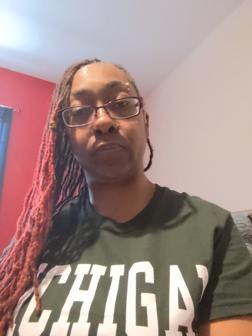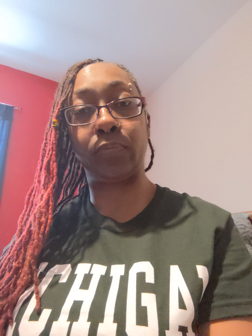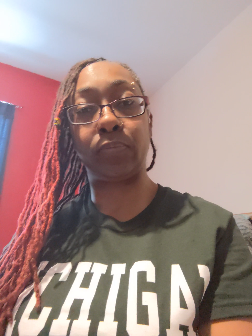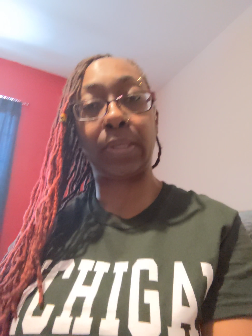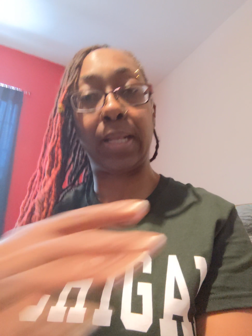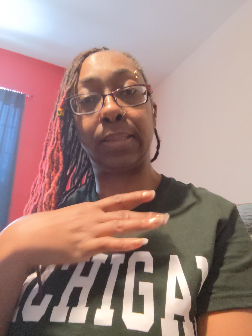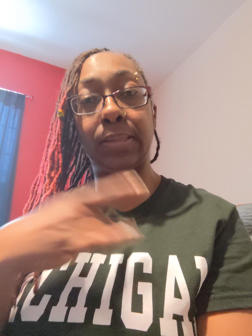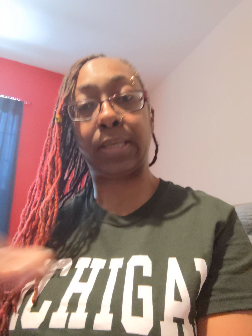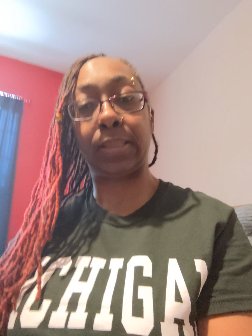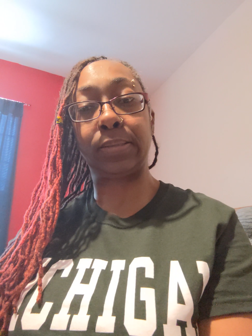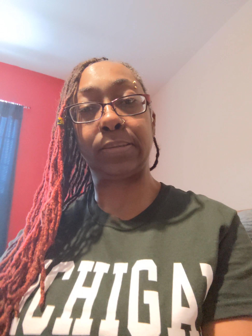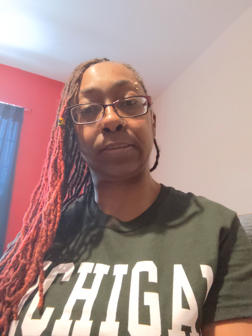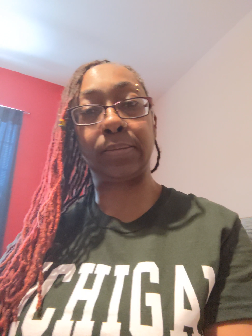like